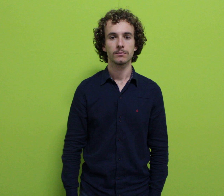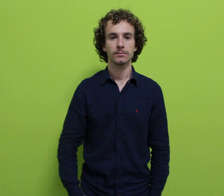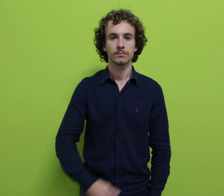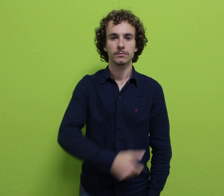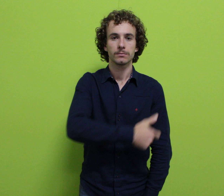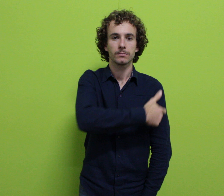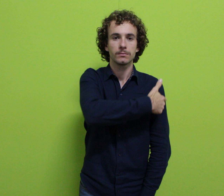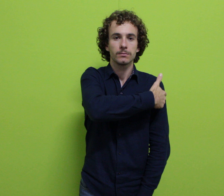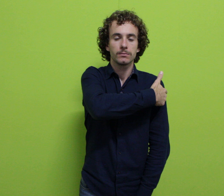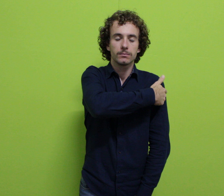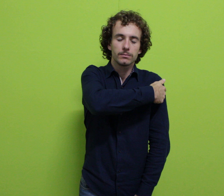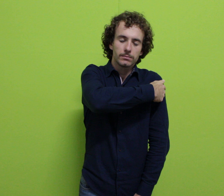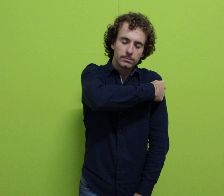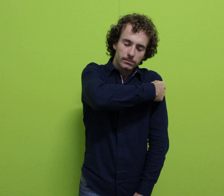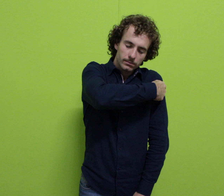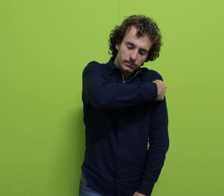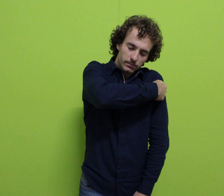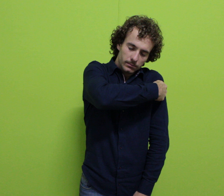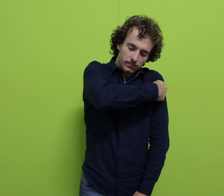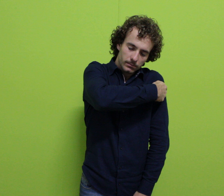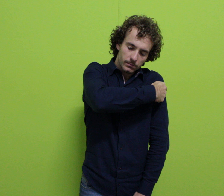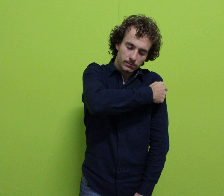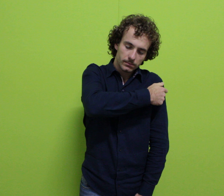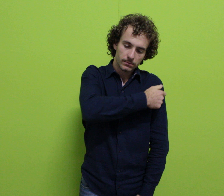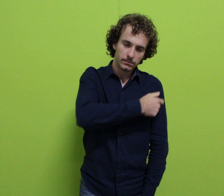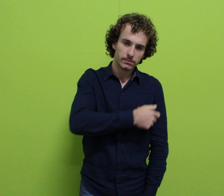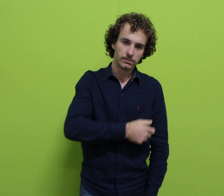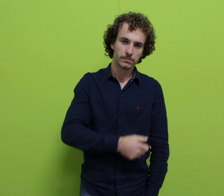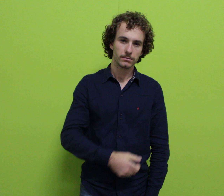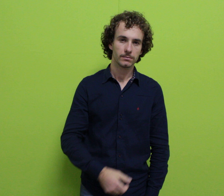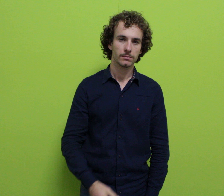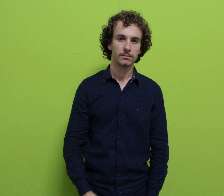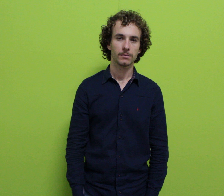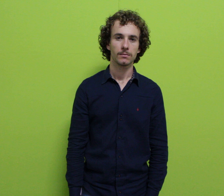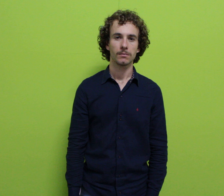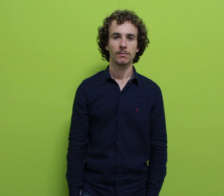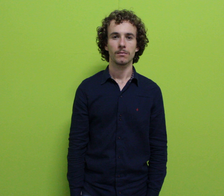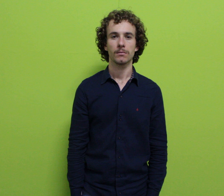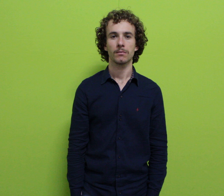vacina